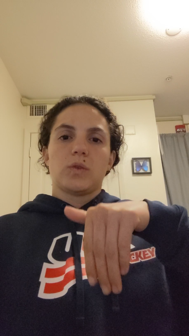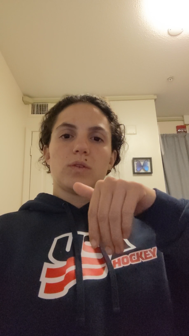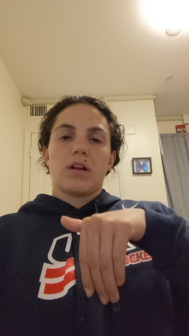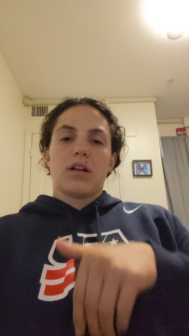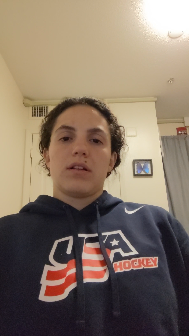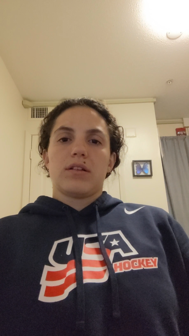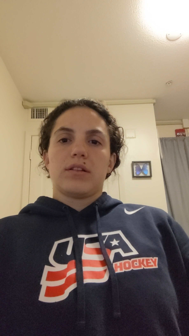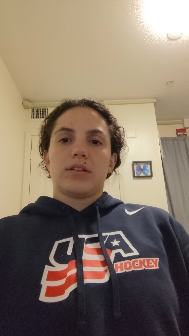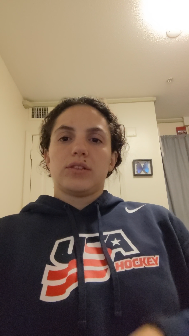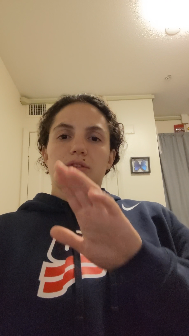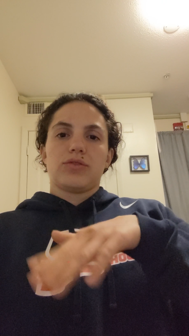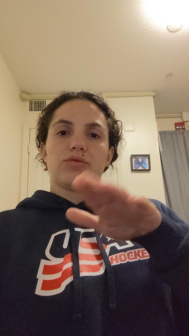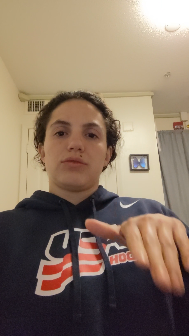children